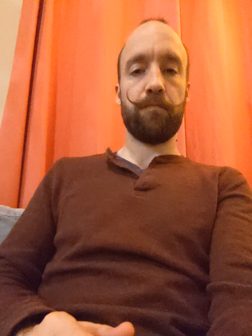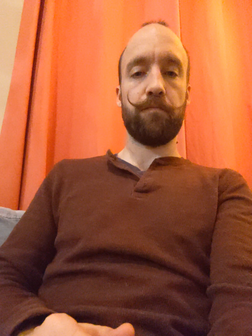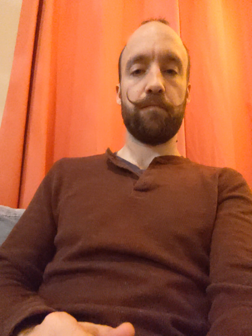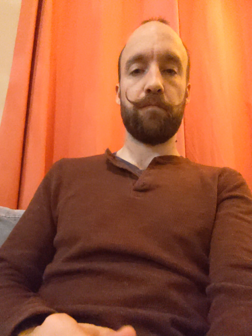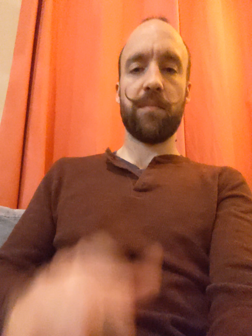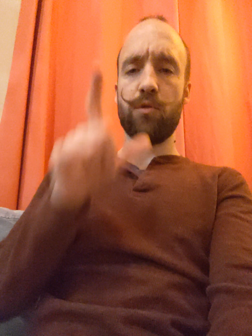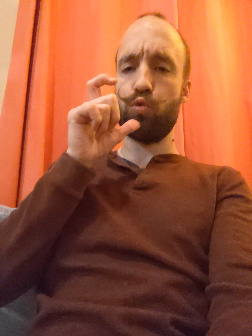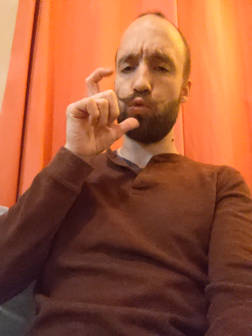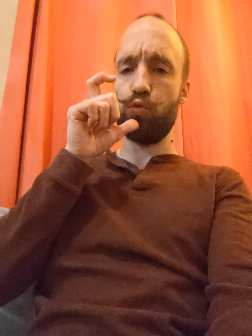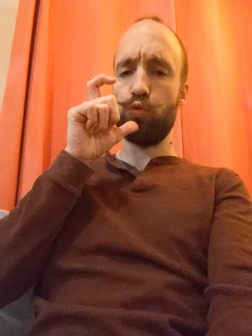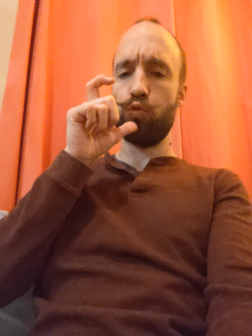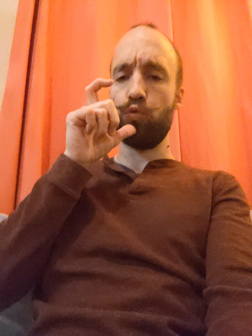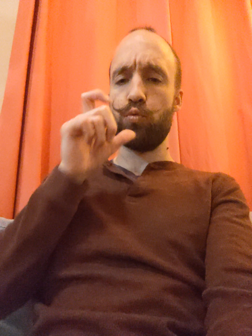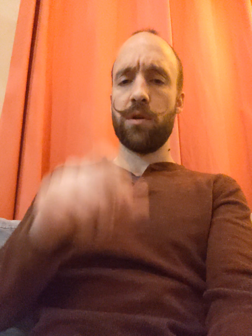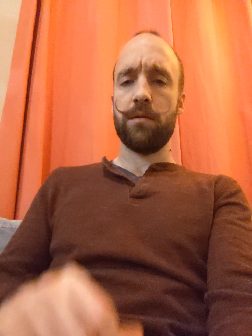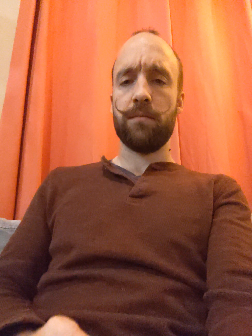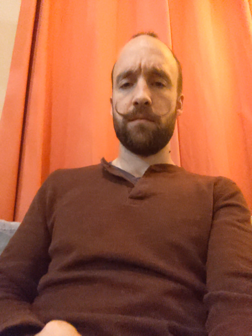who